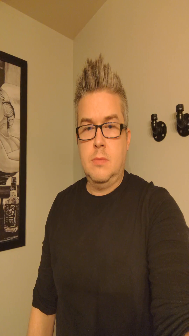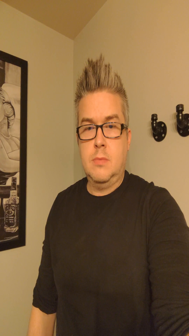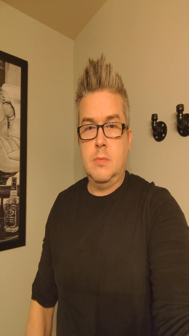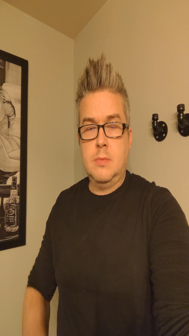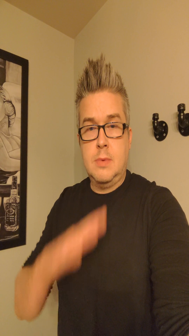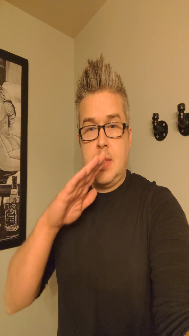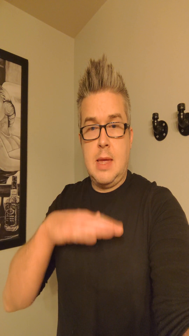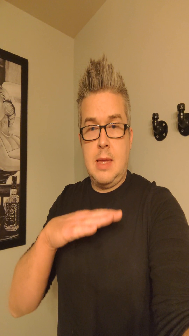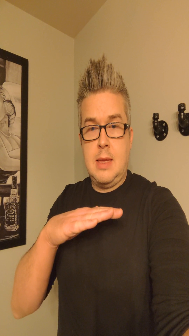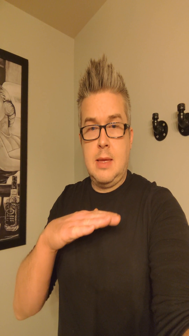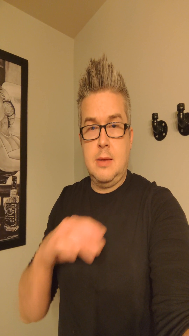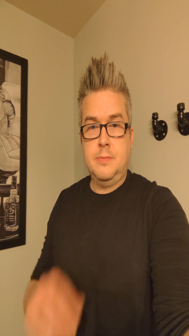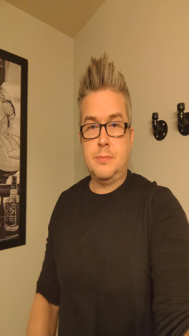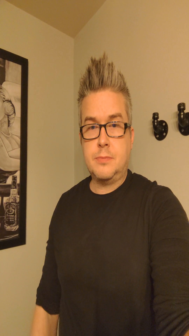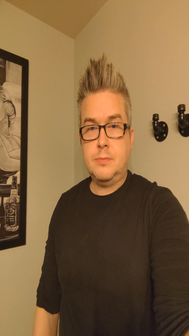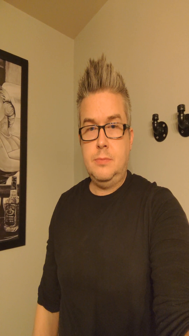on